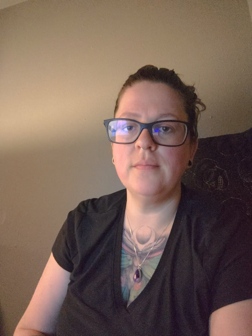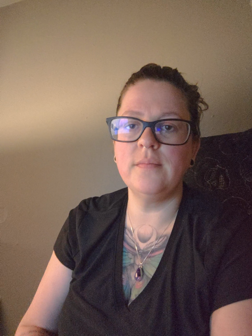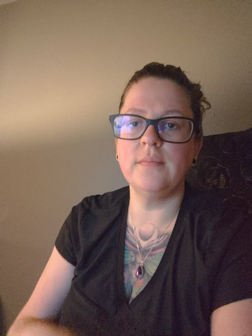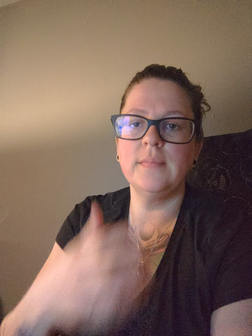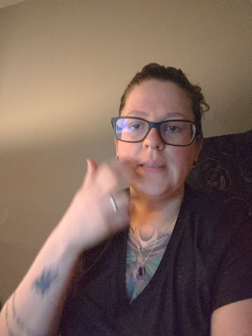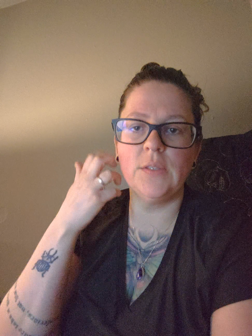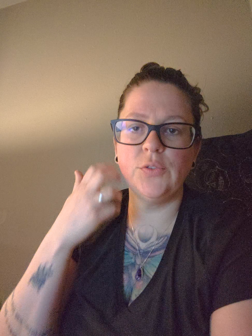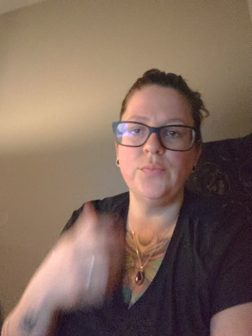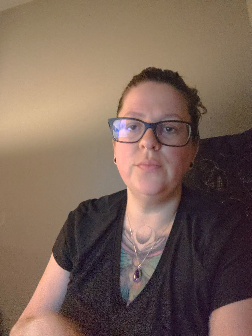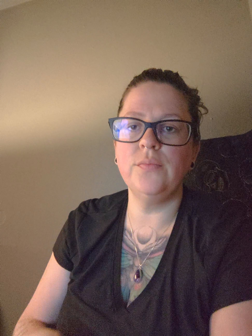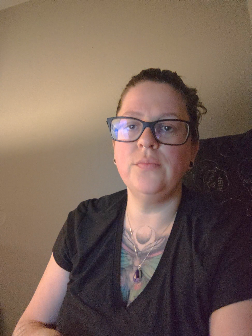tiger